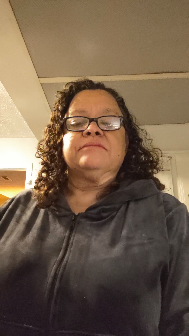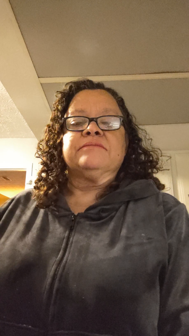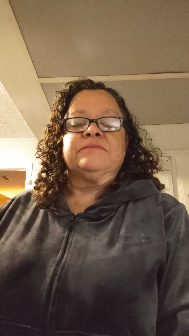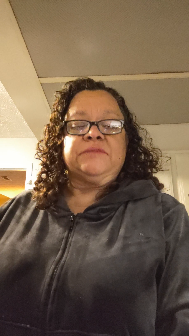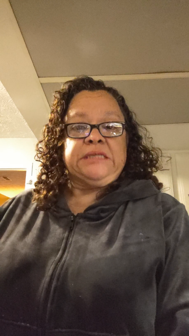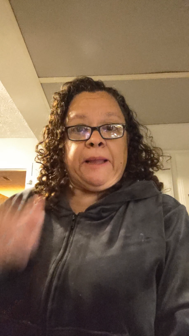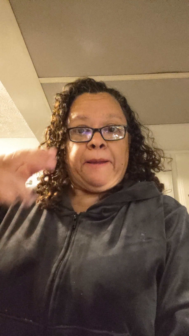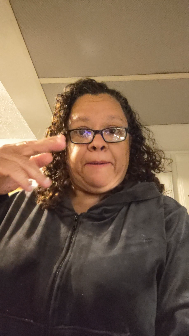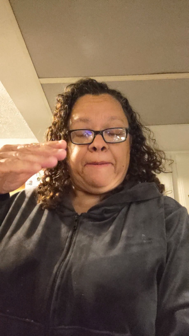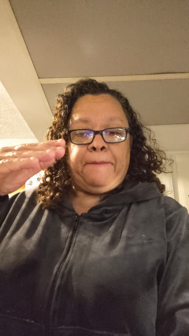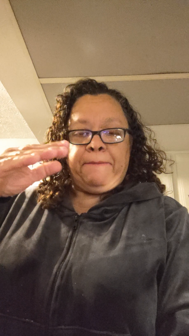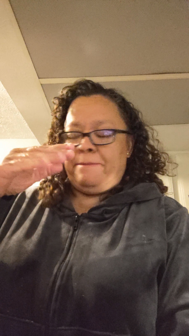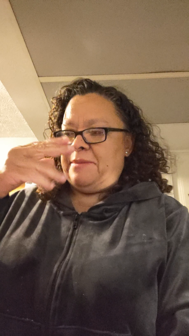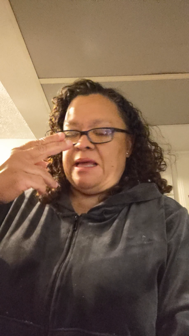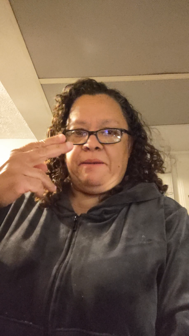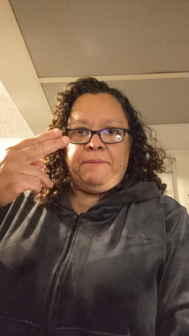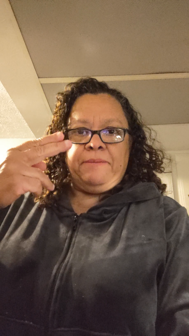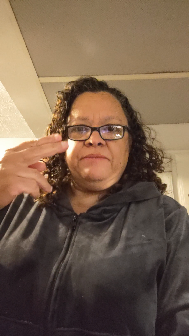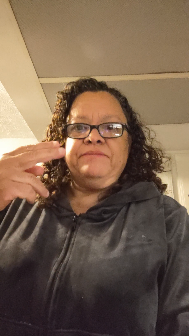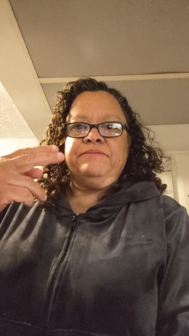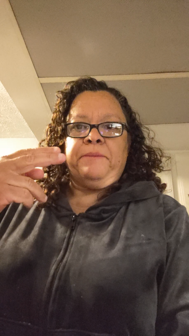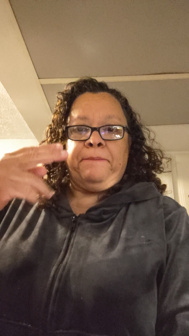pet's name